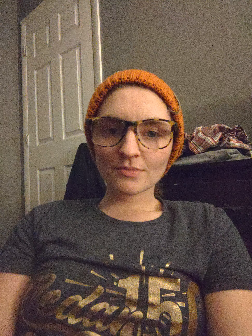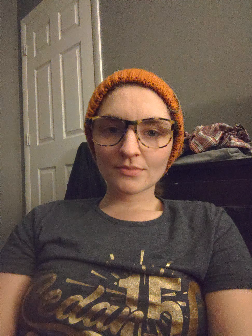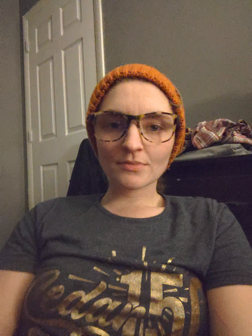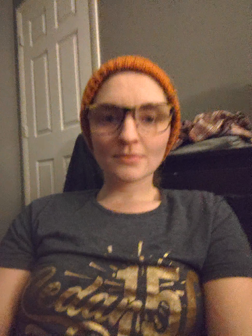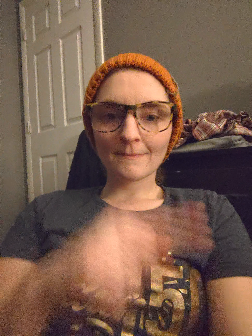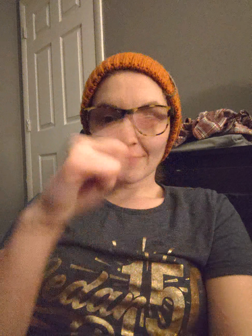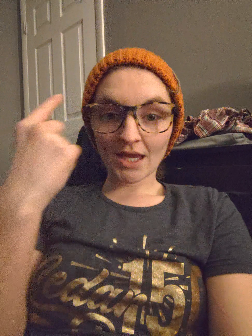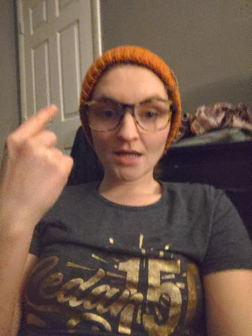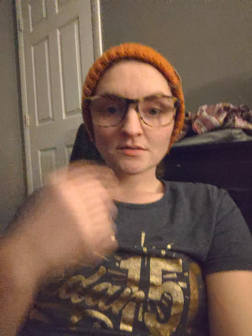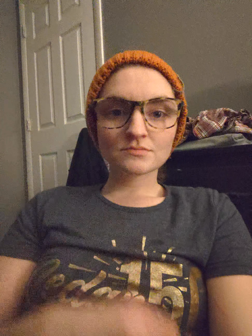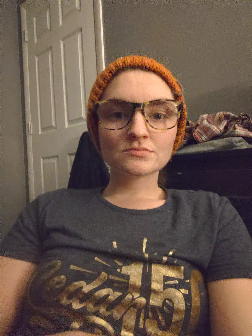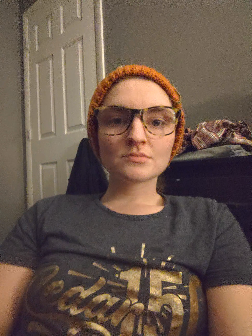black